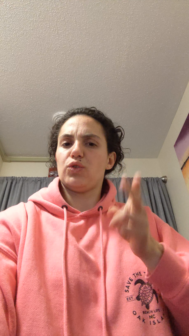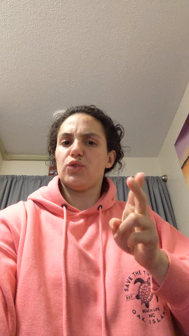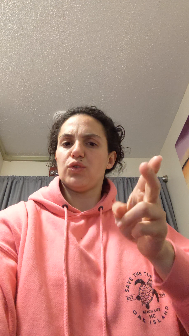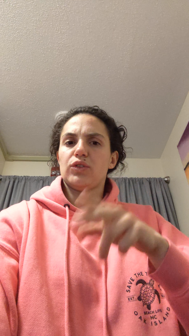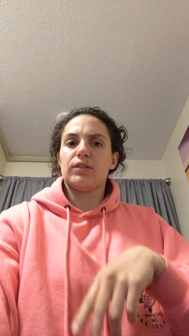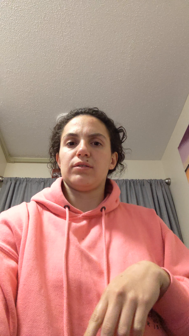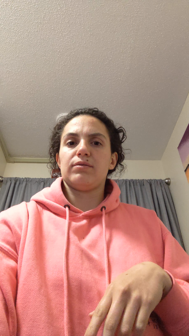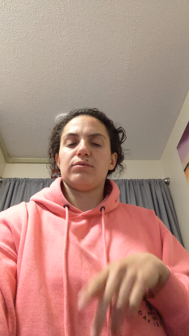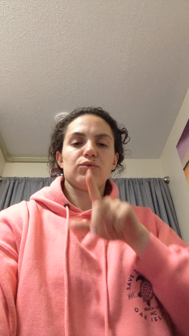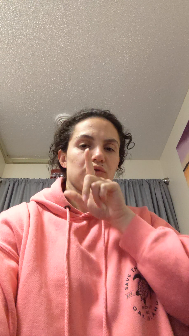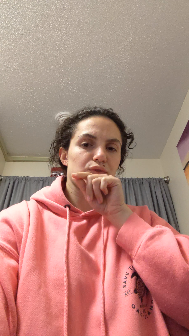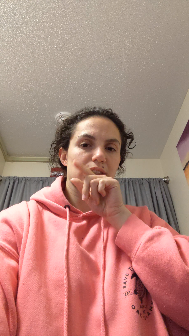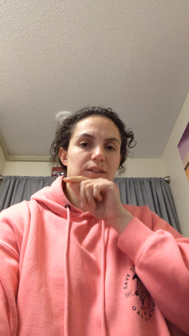chicken